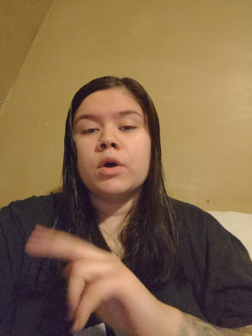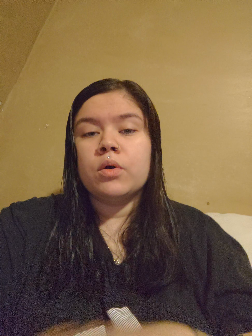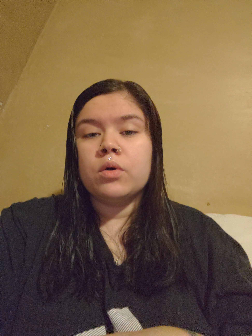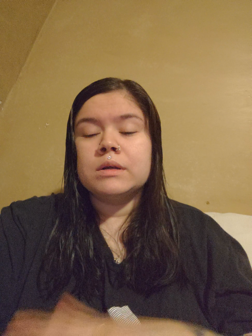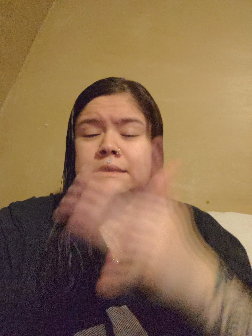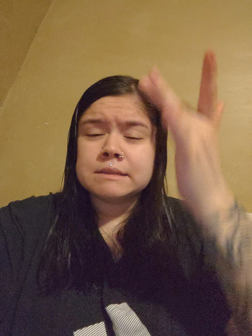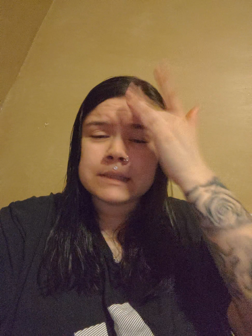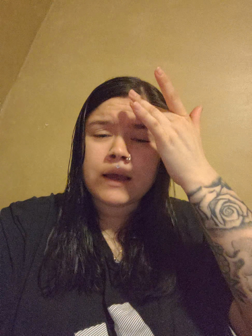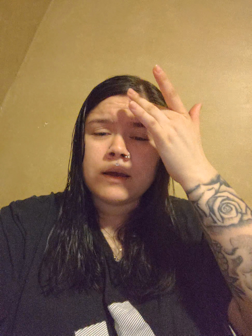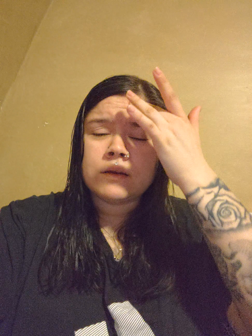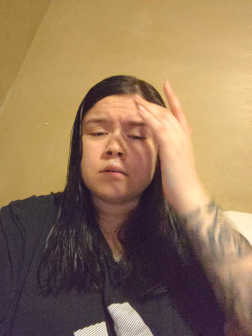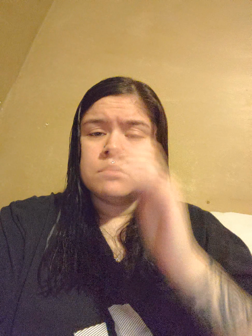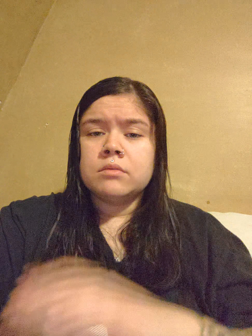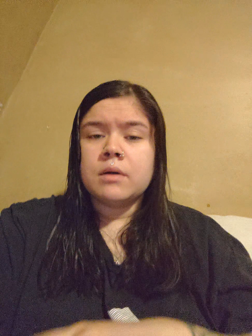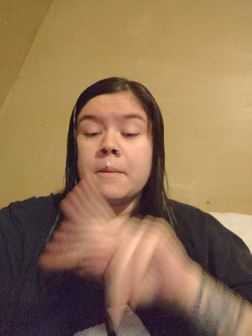sick